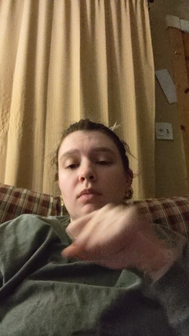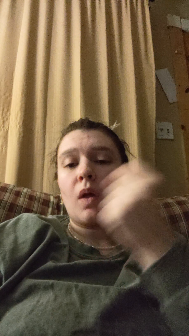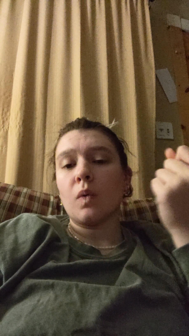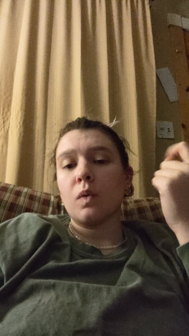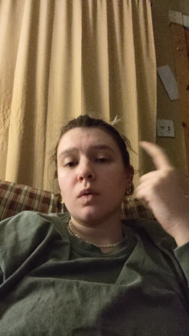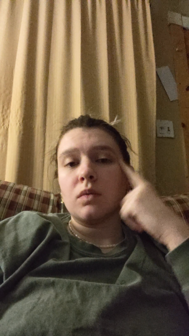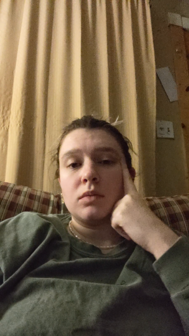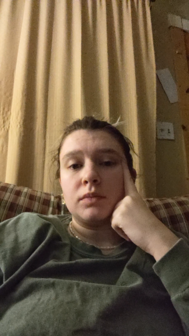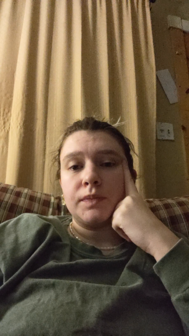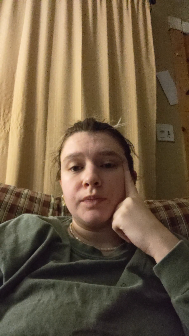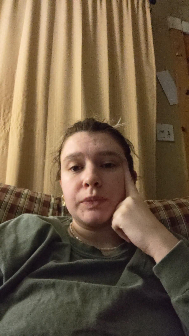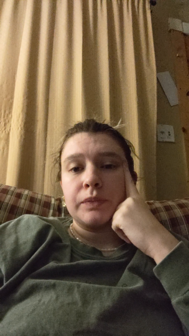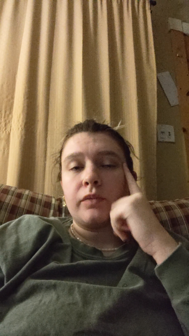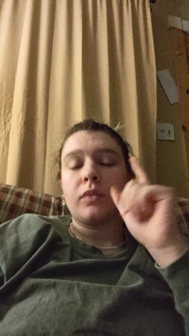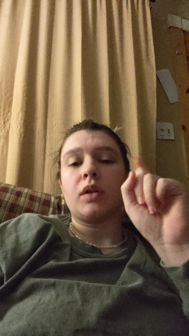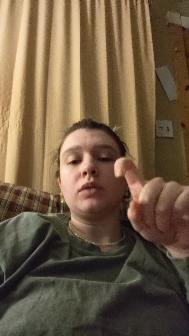should